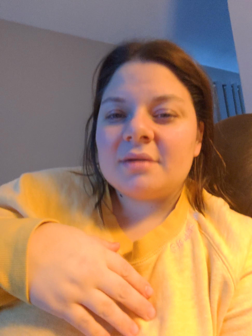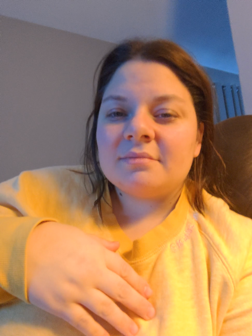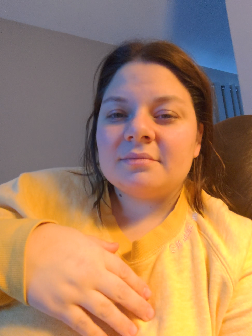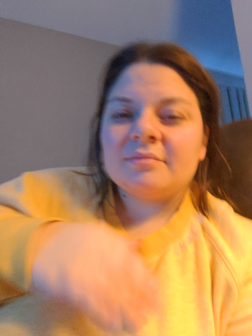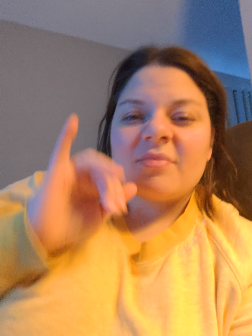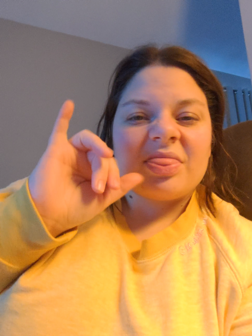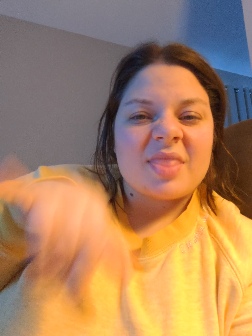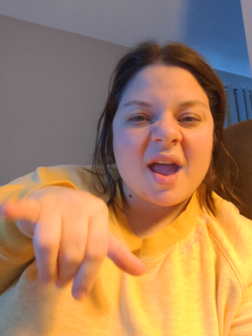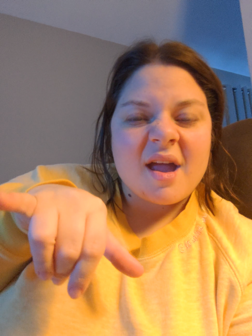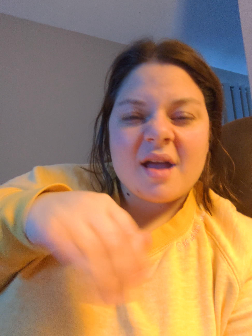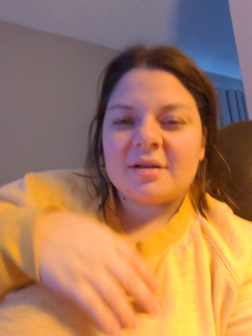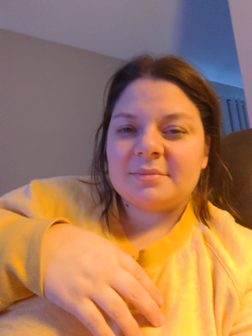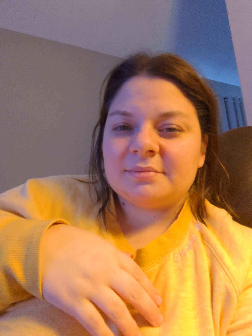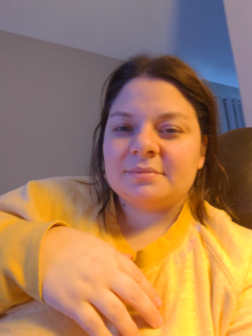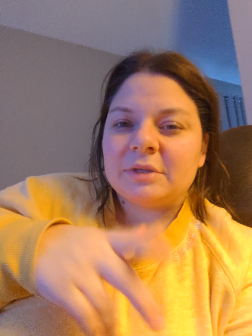that